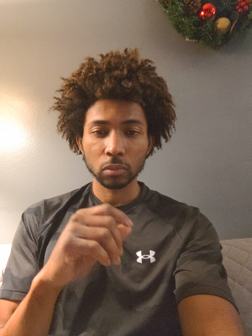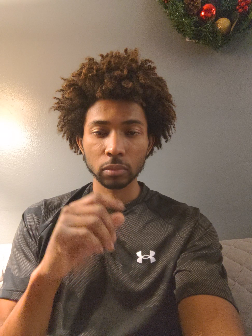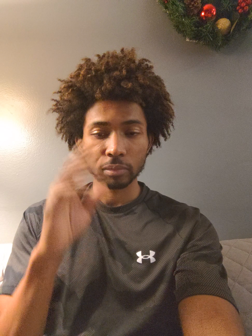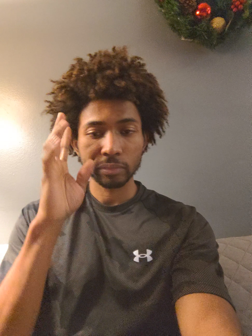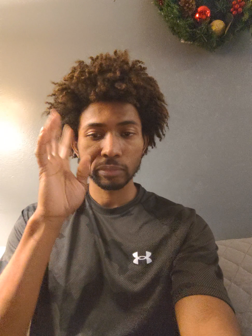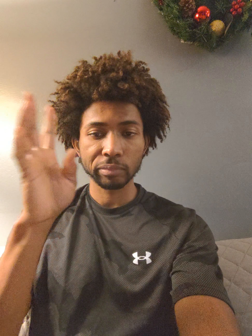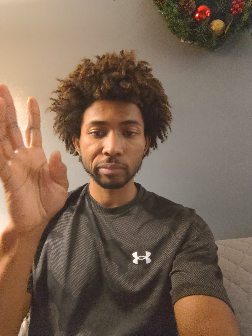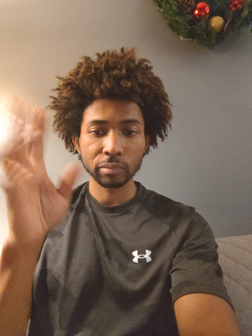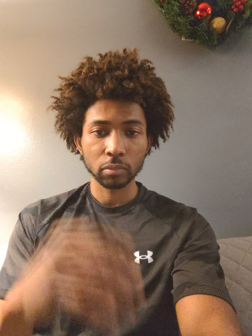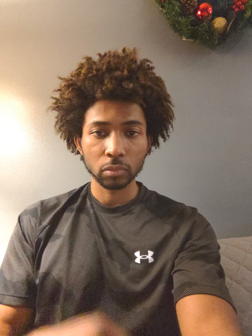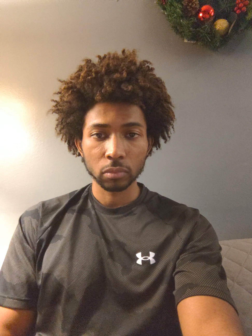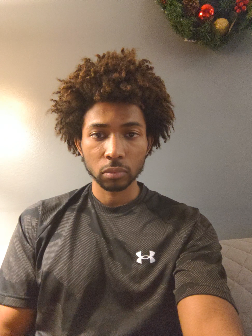pretend